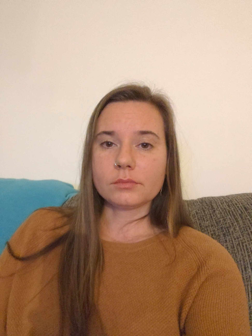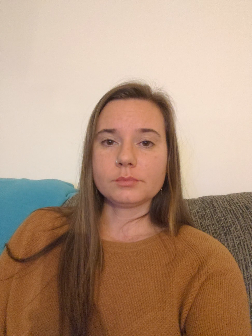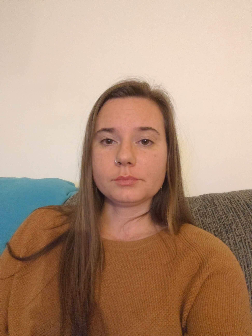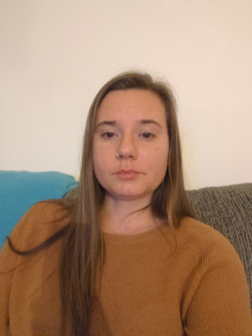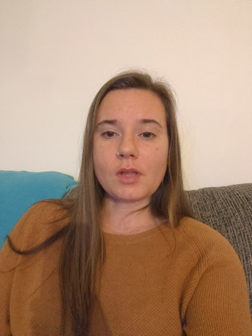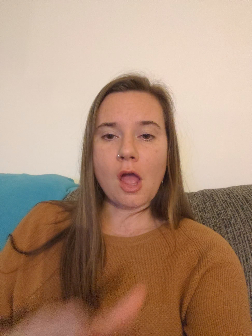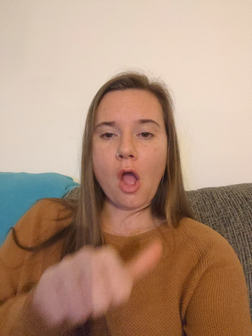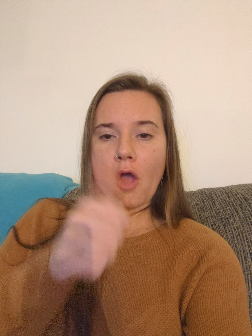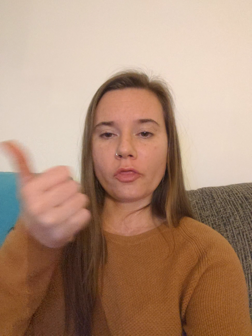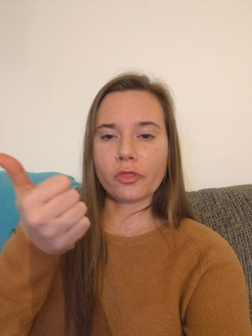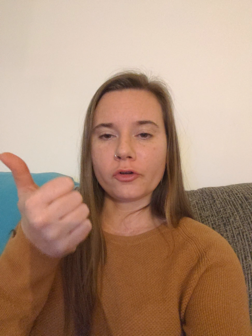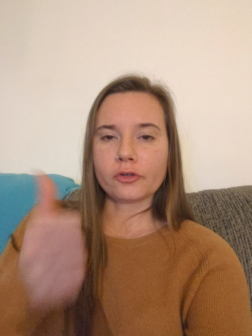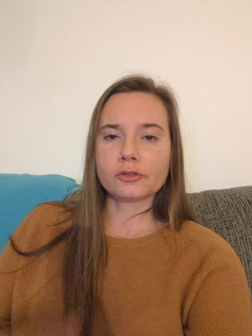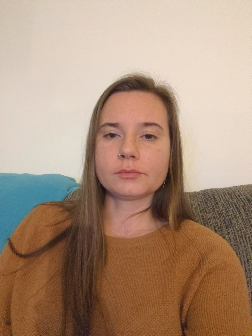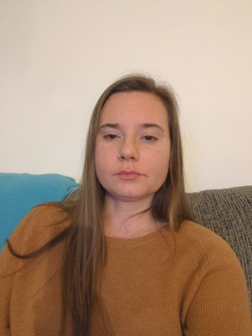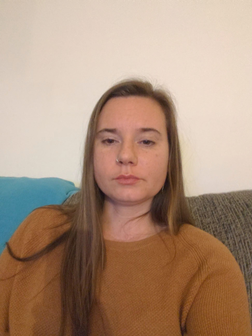another